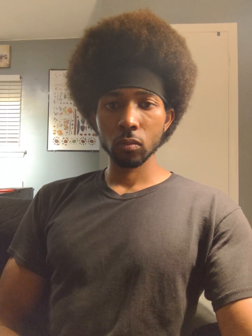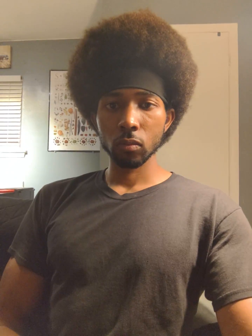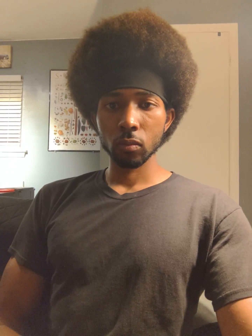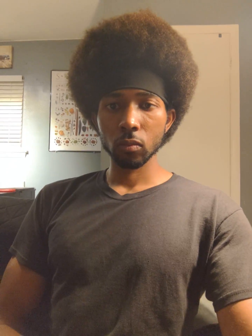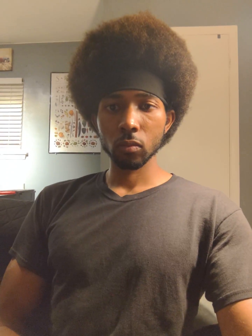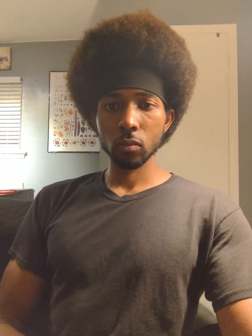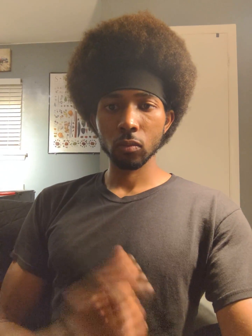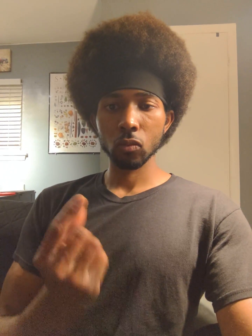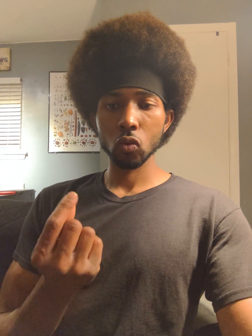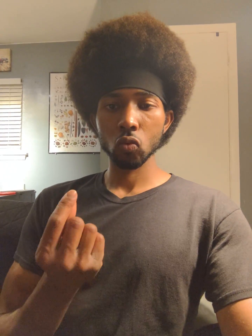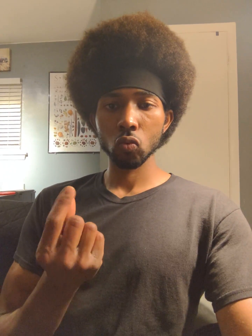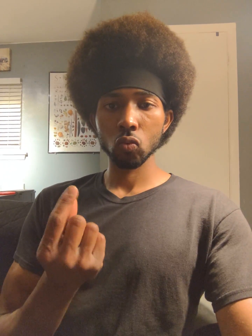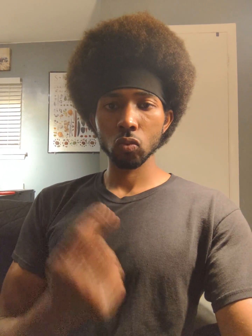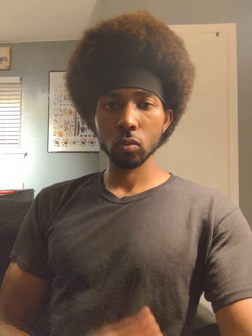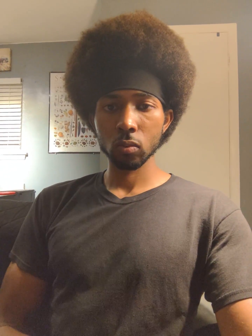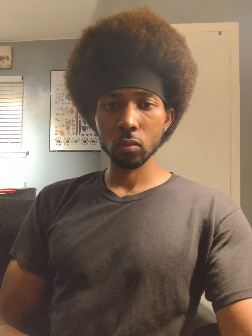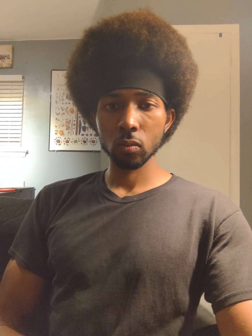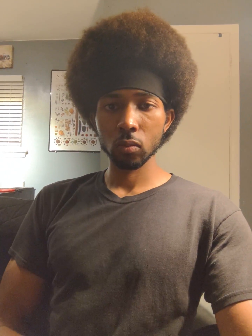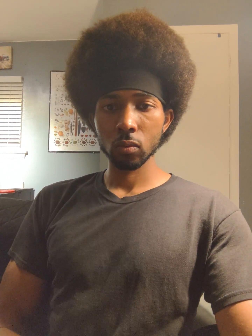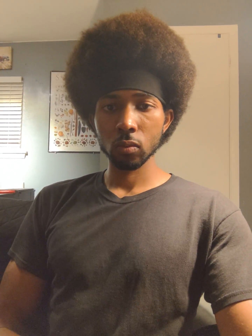do